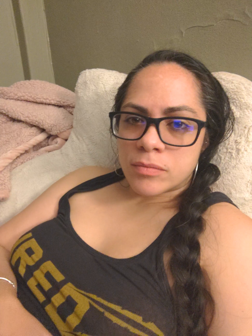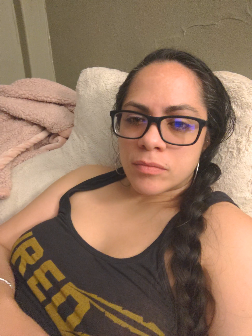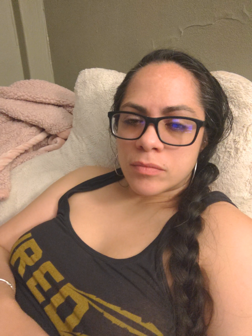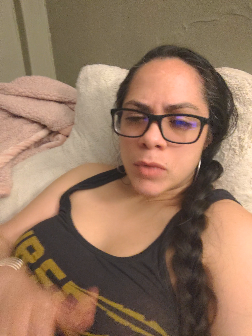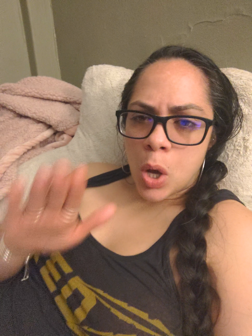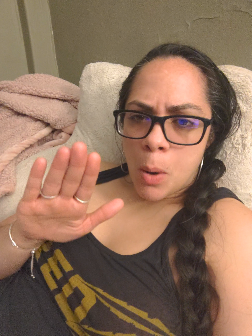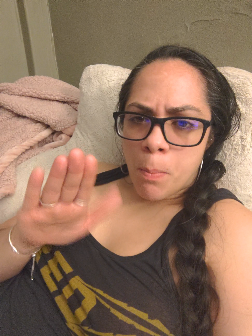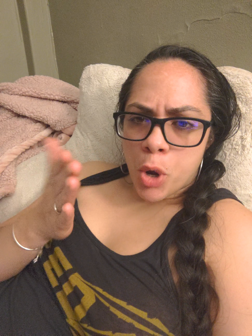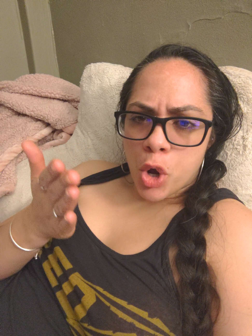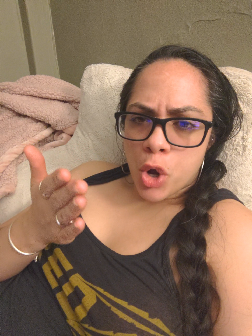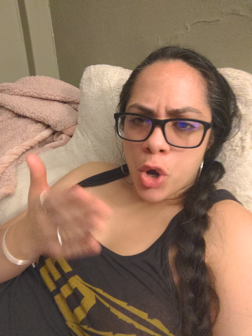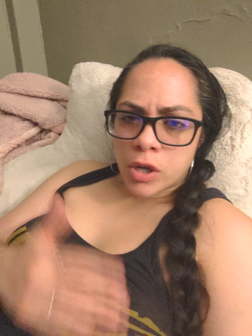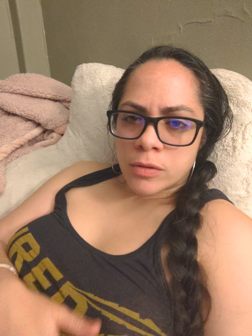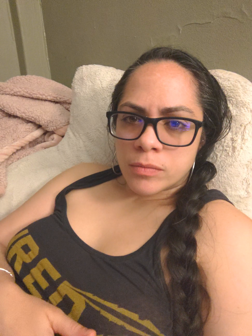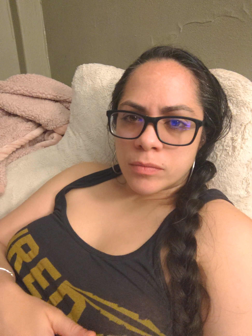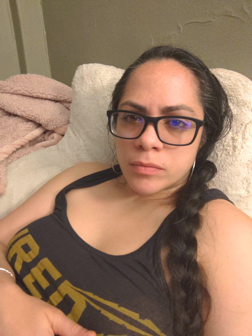book